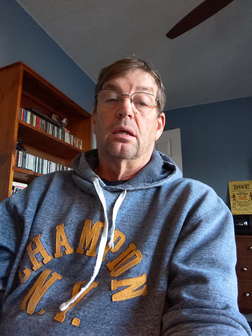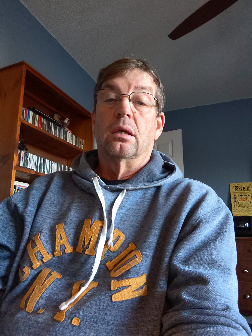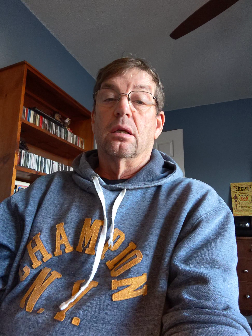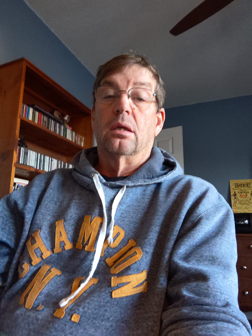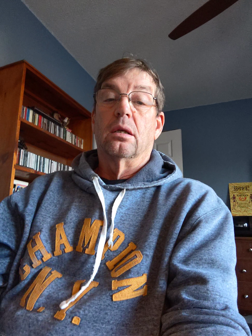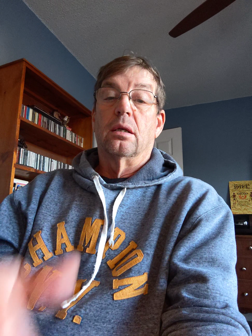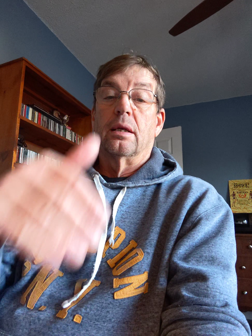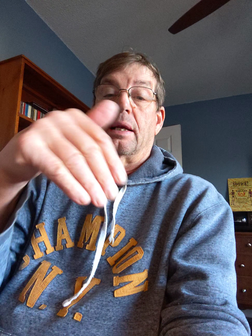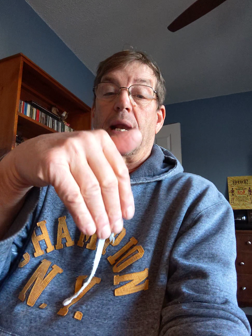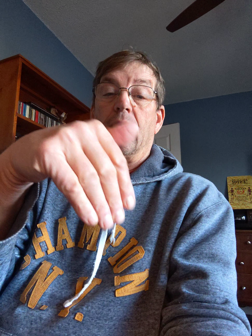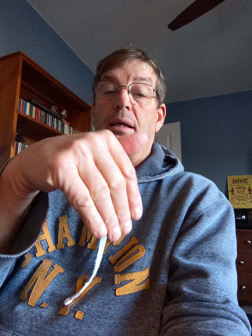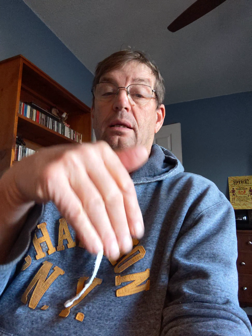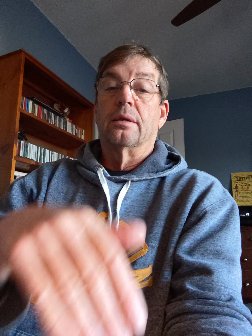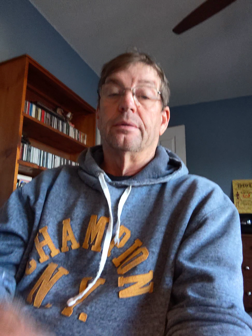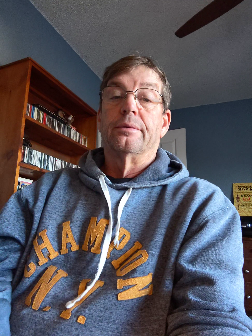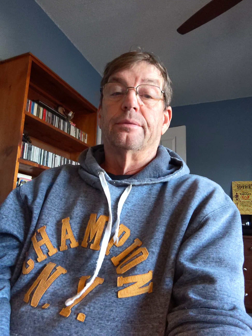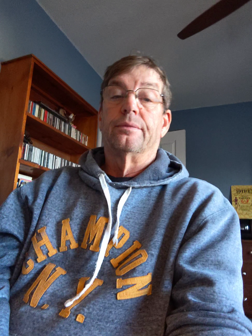night